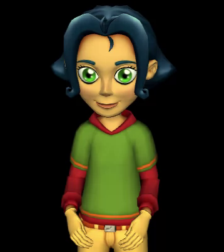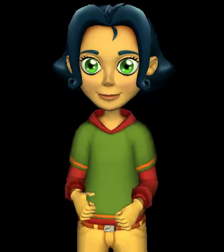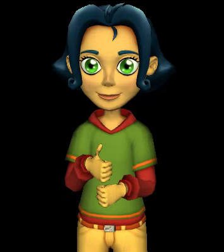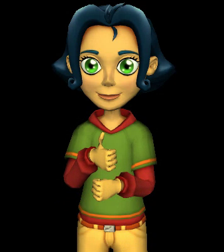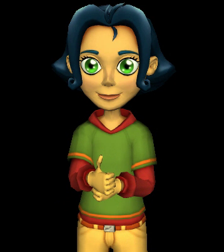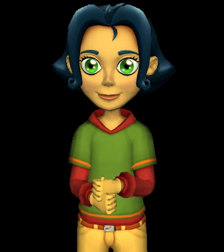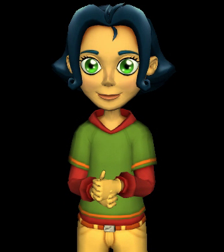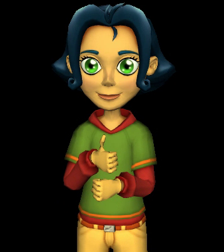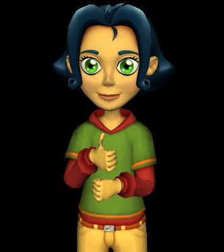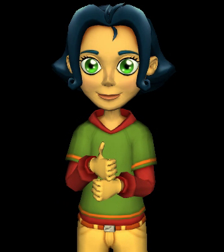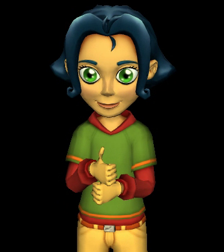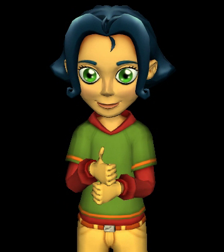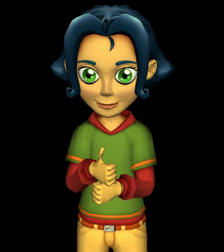يعني